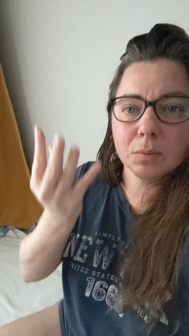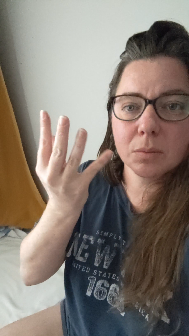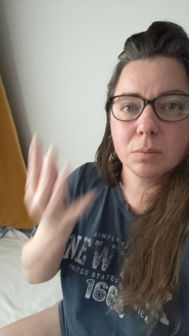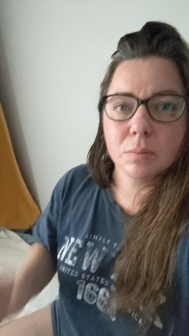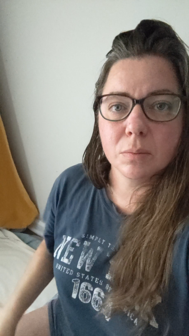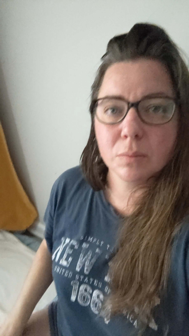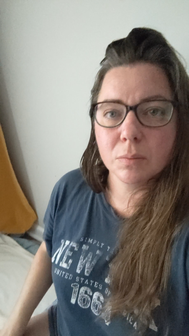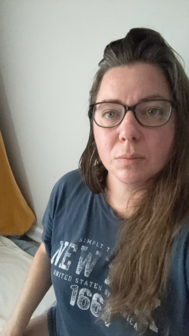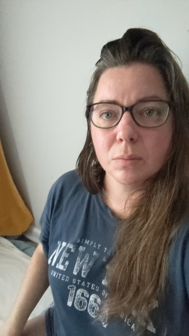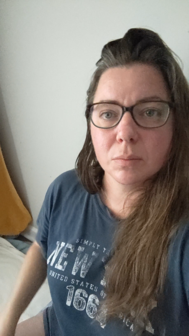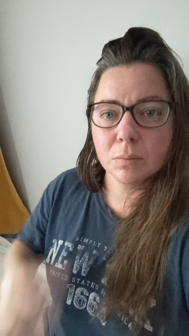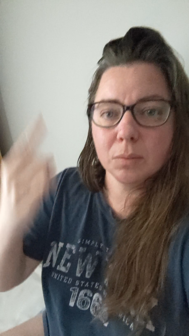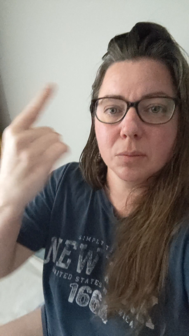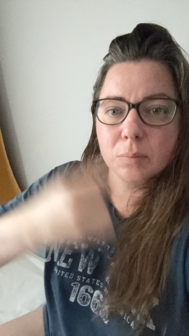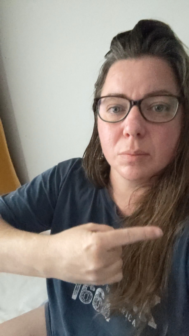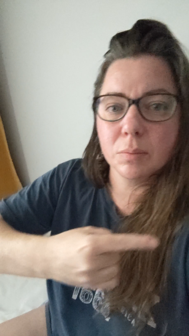day